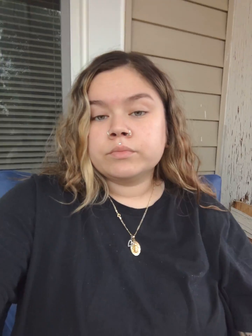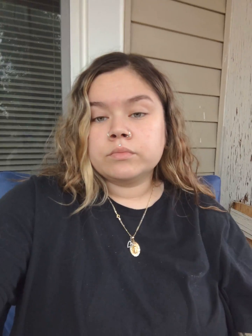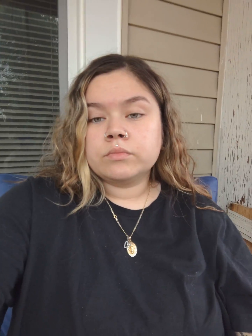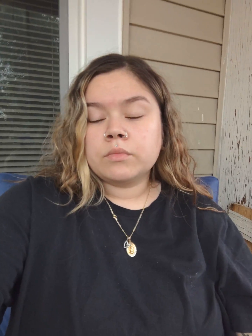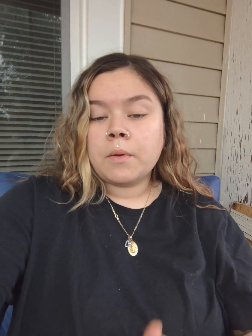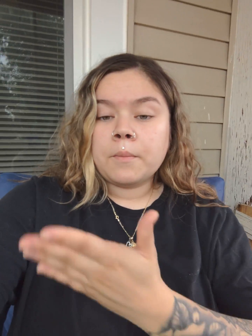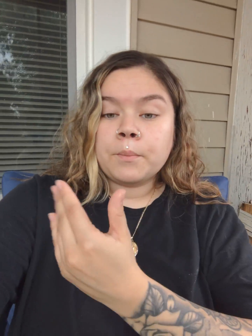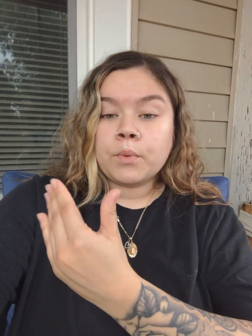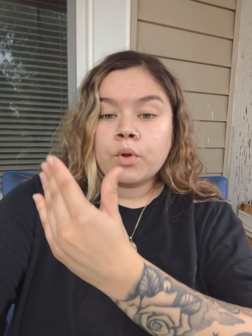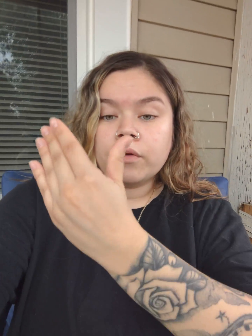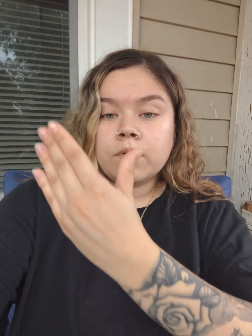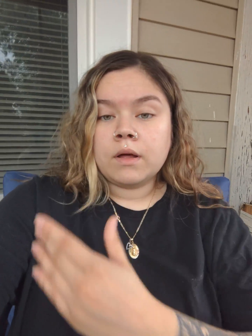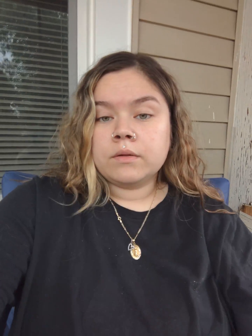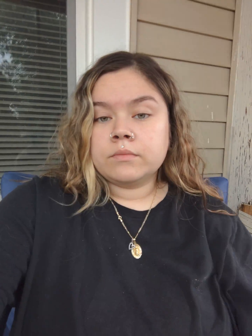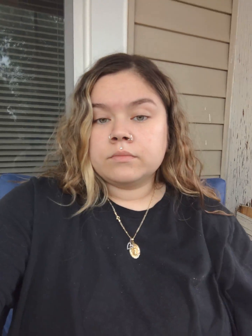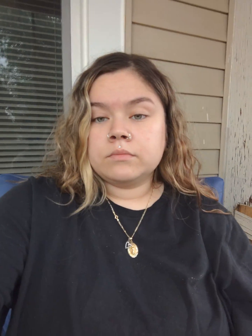butterfly